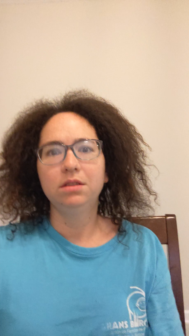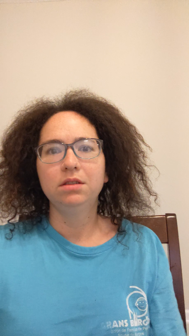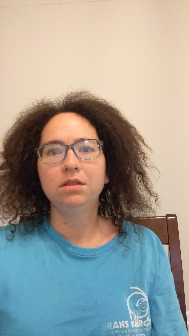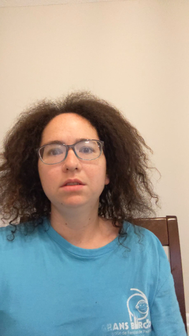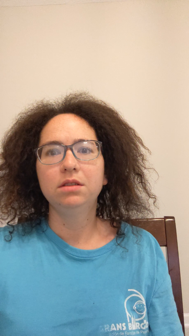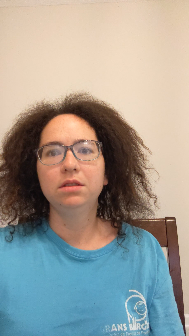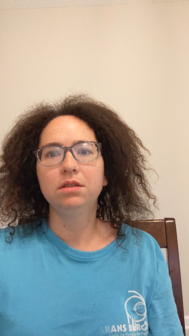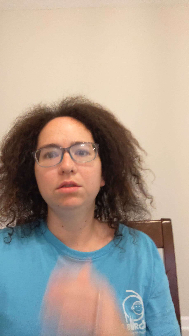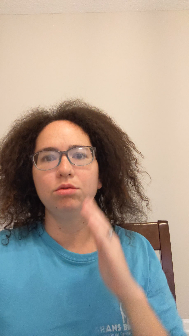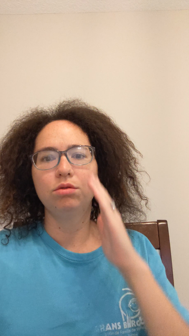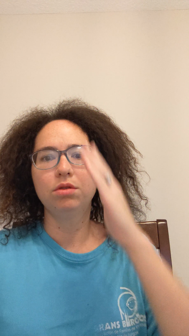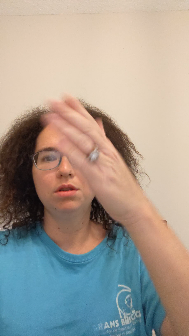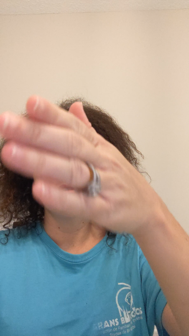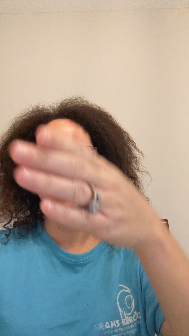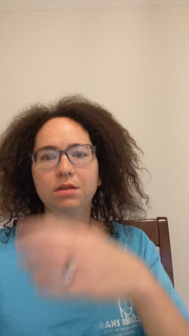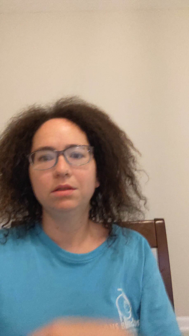over